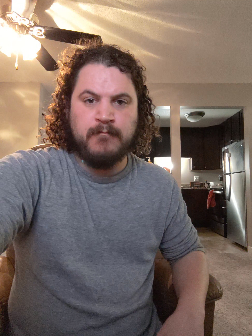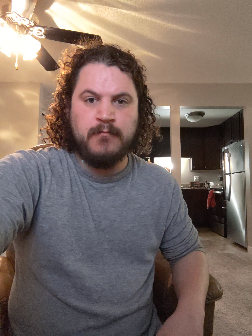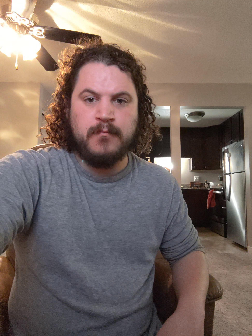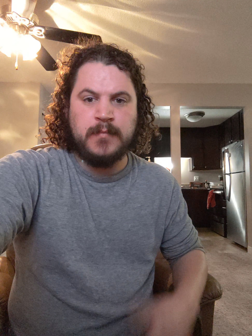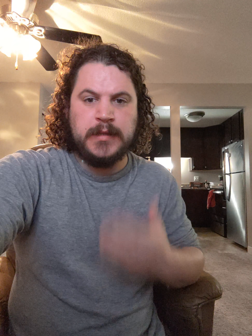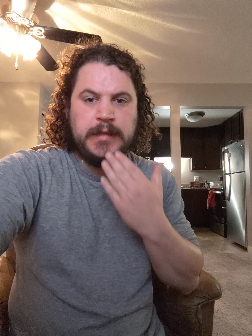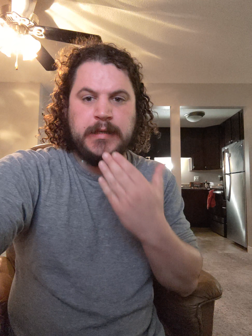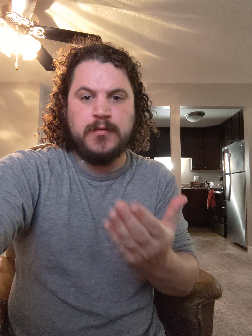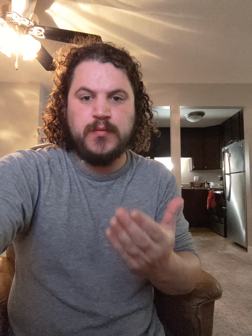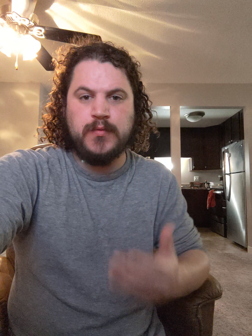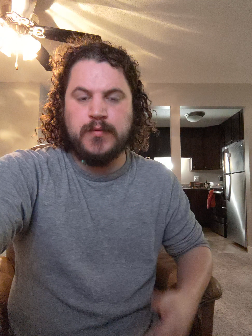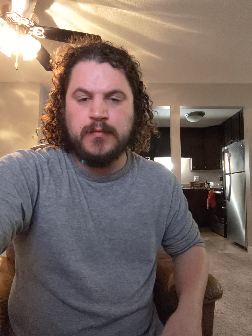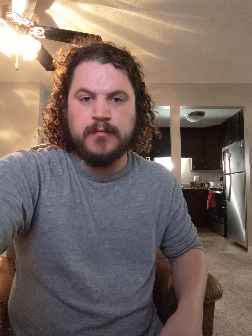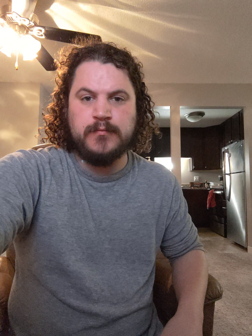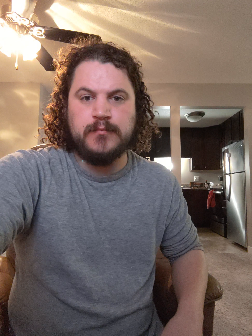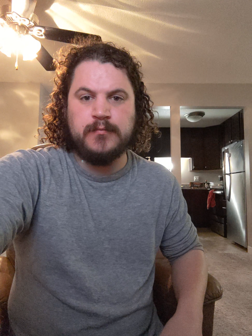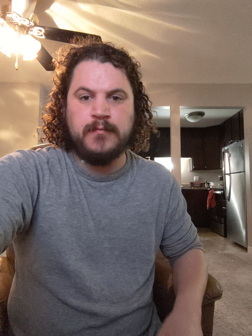thank you